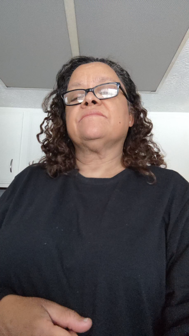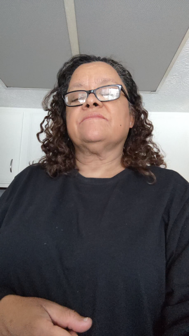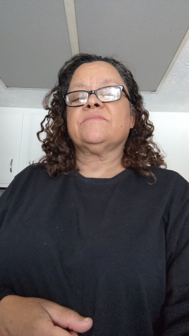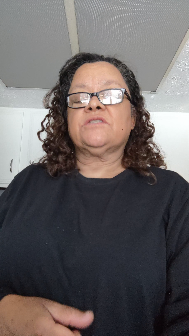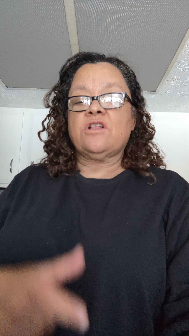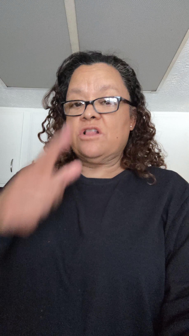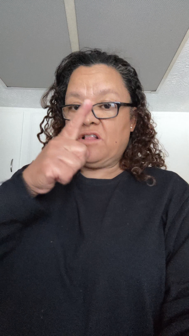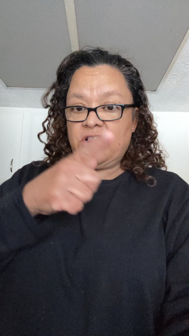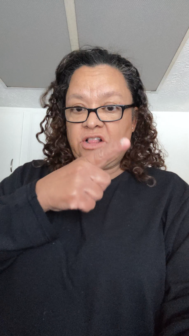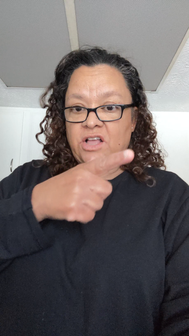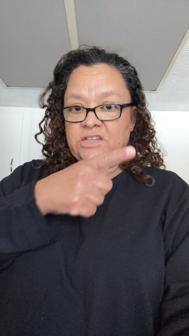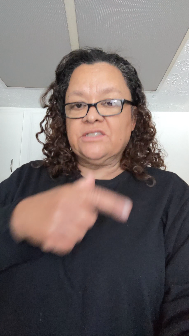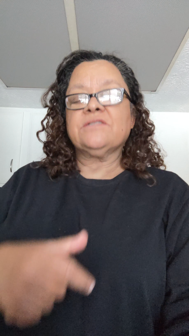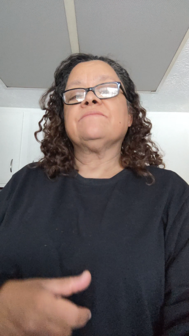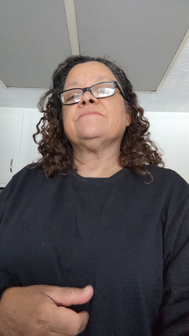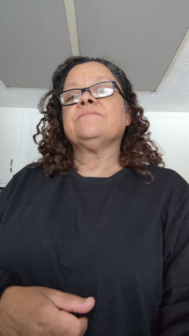lunch